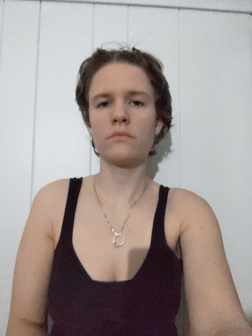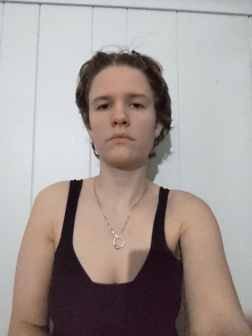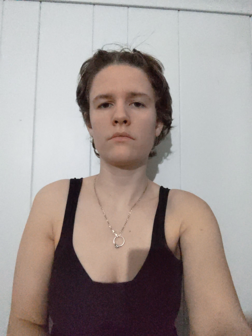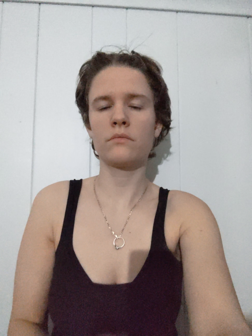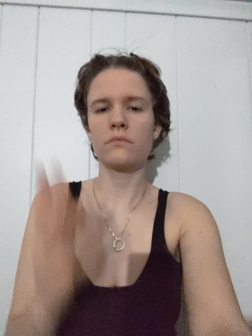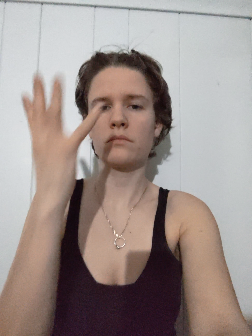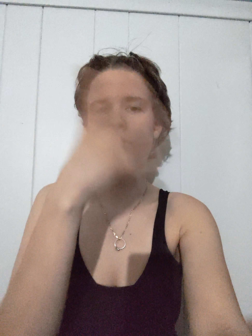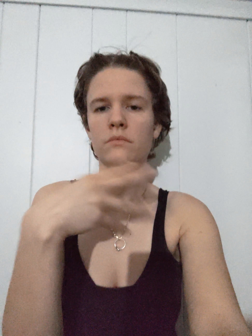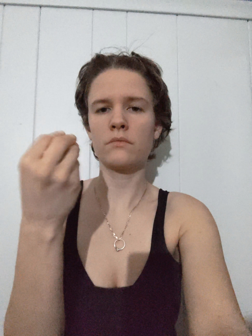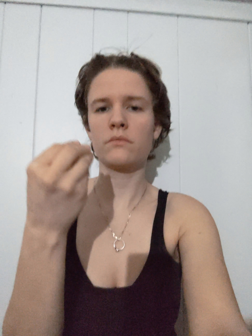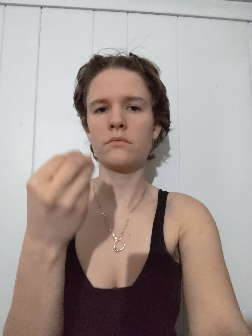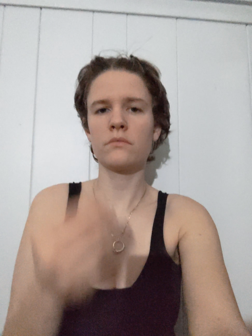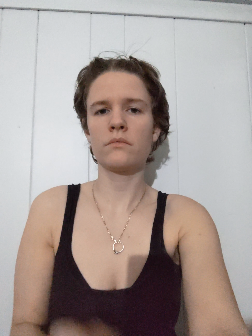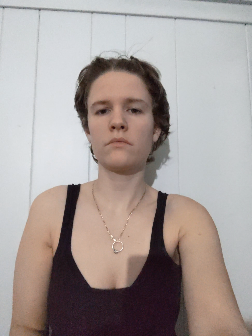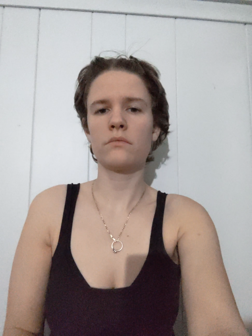pretty